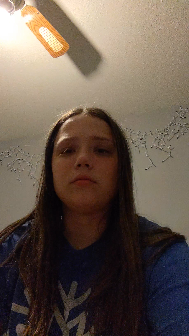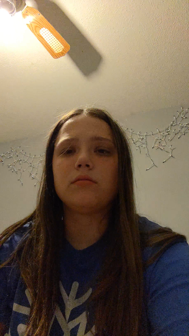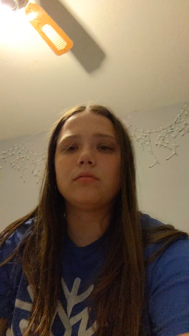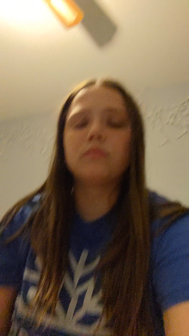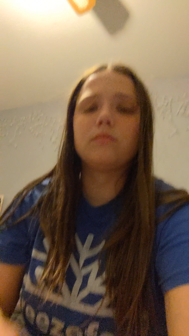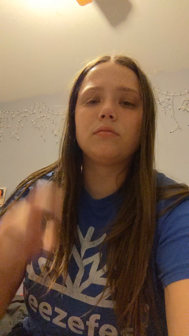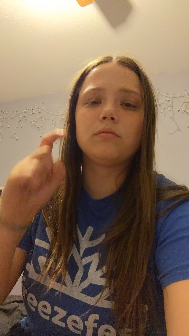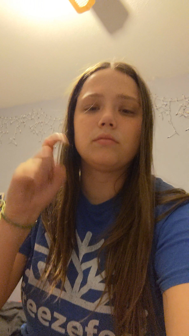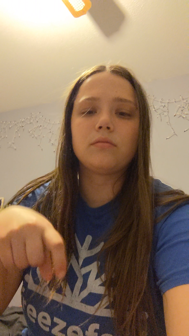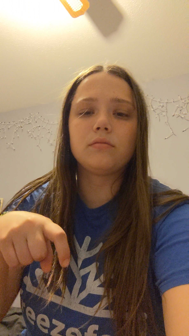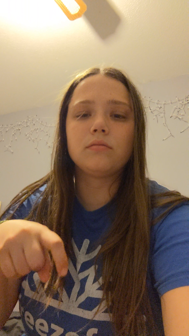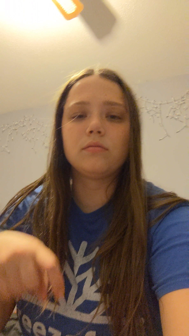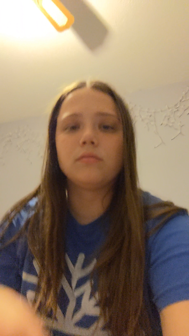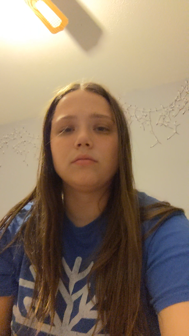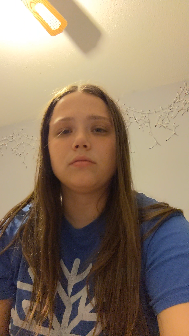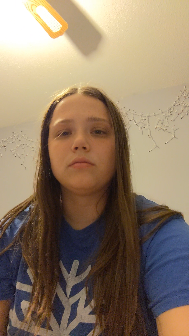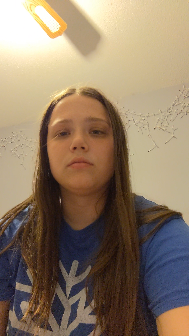must